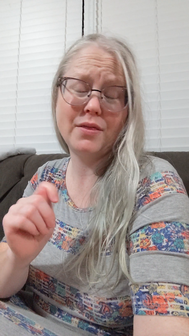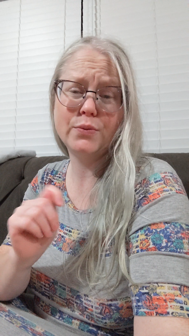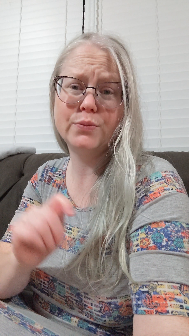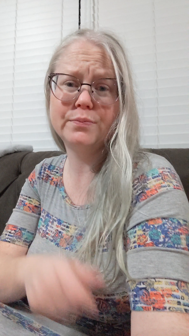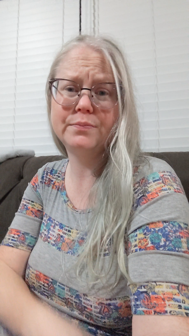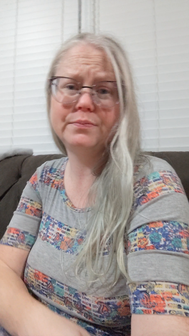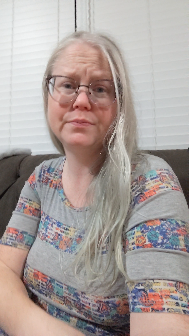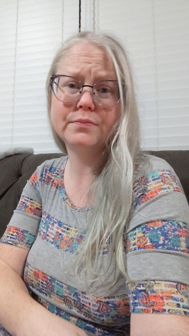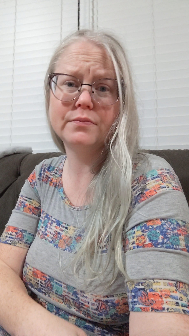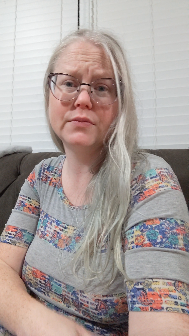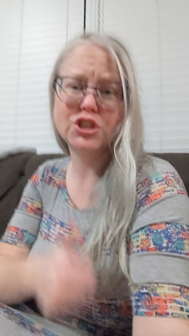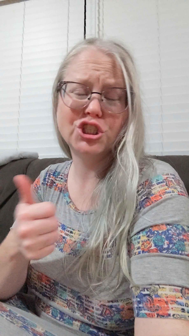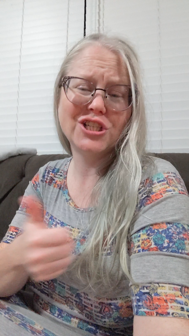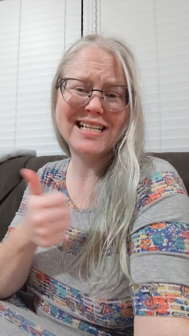chase